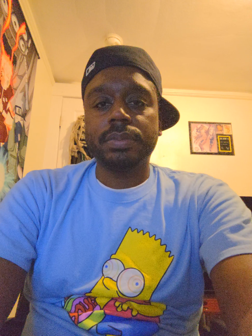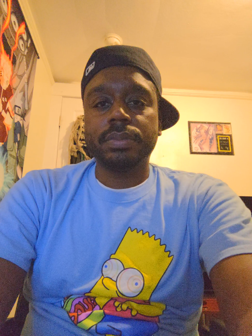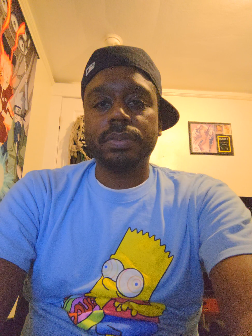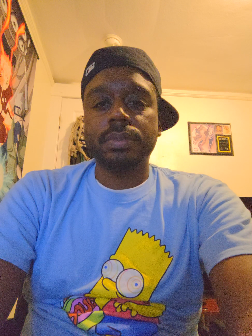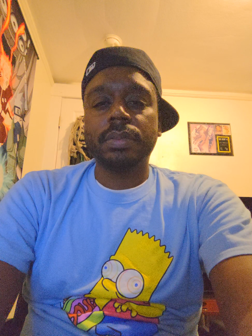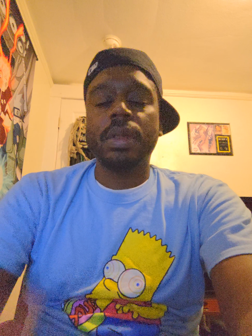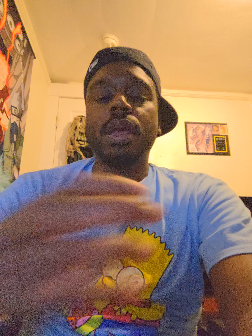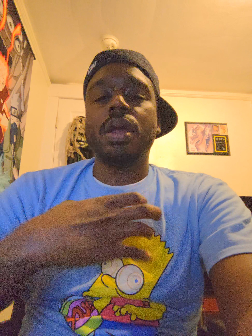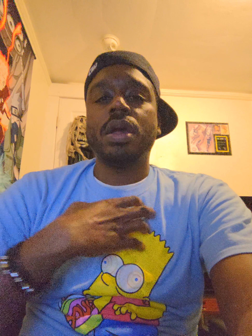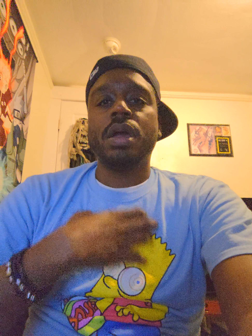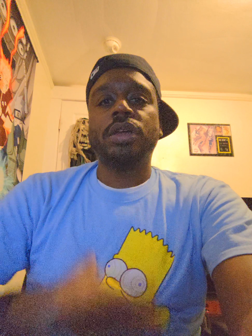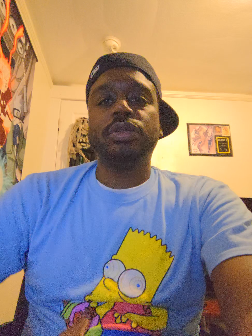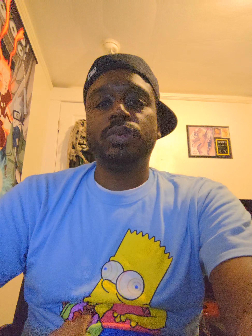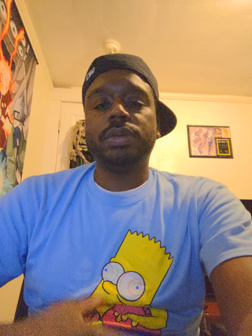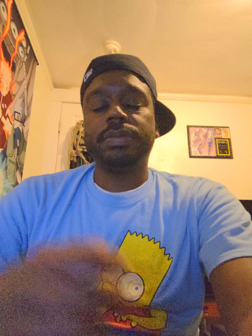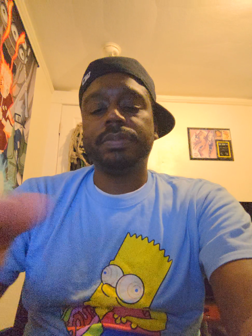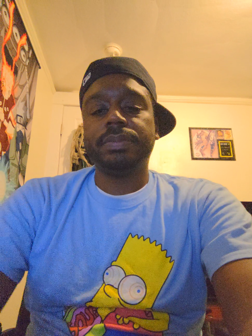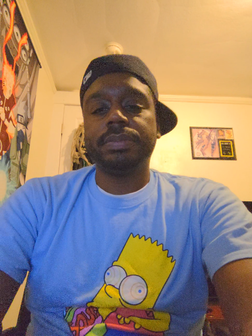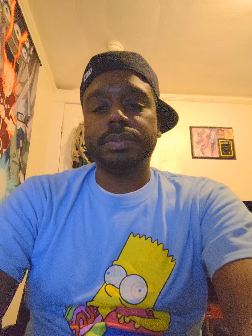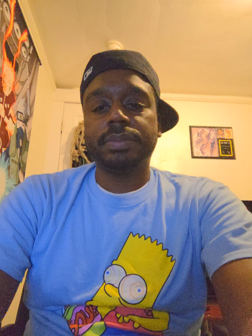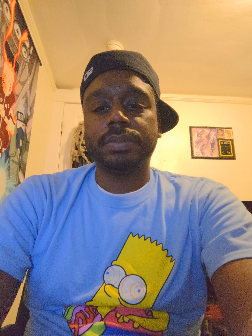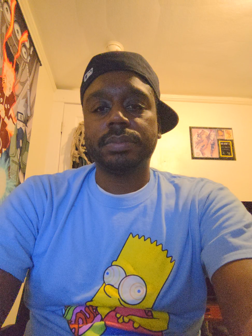hungry